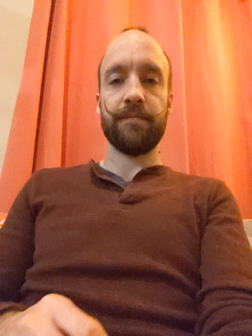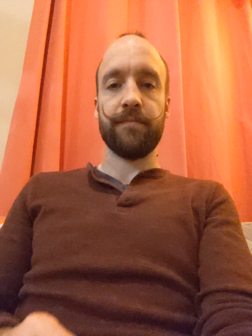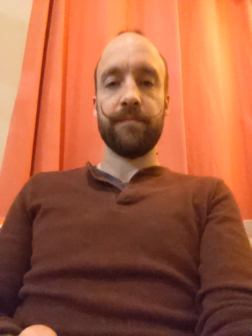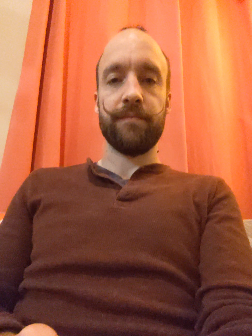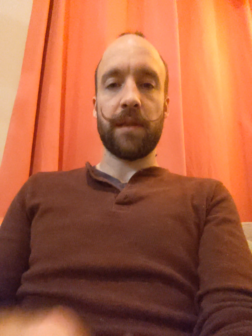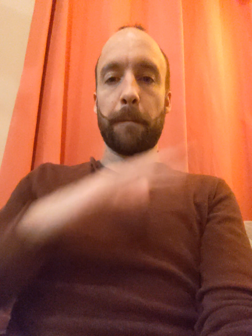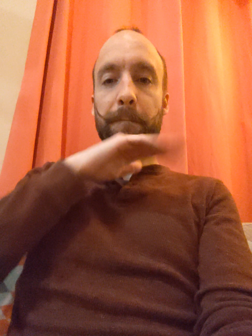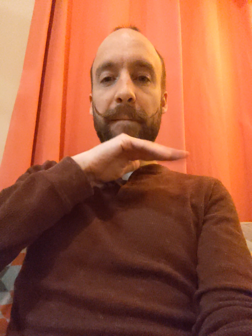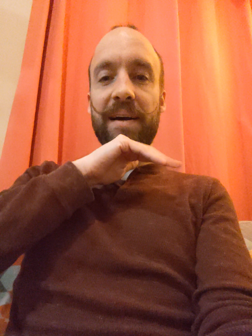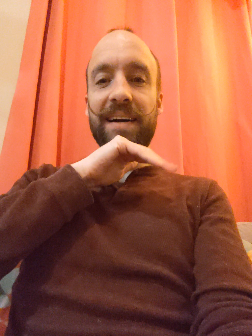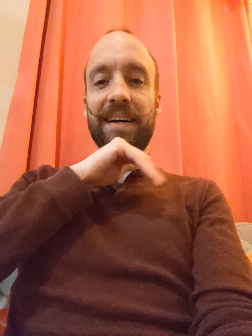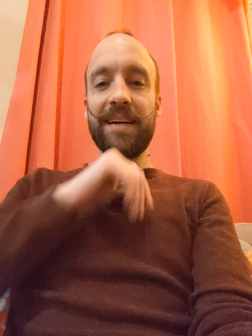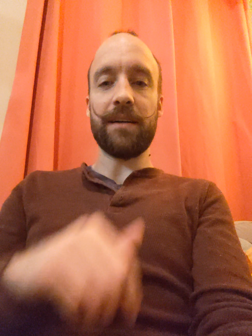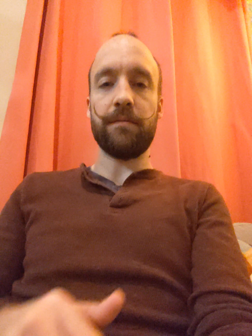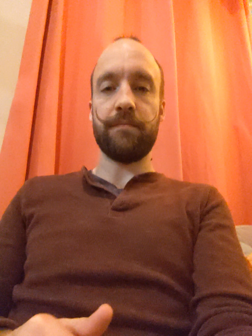pig